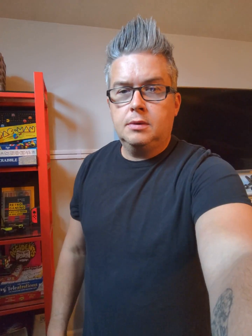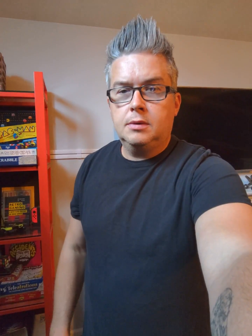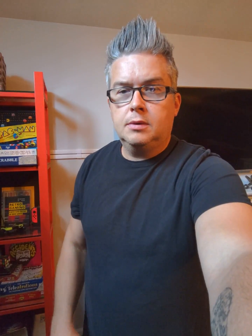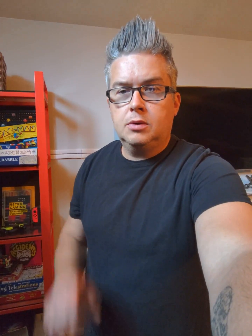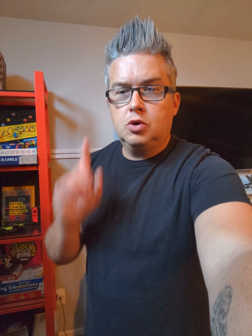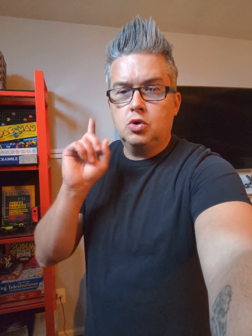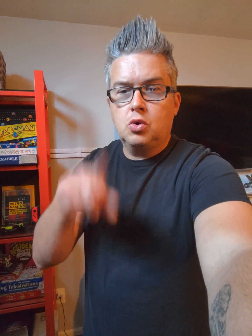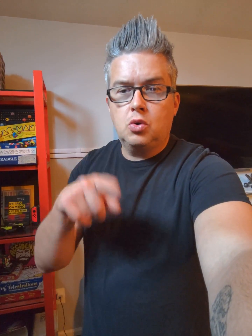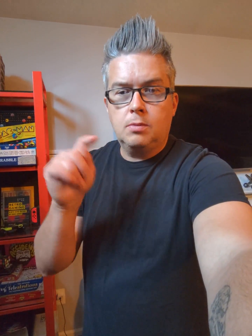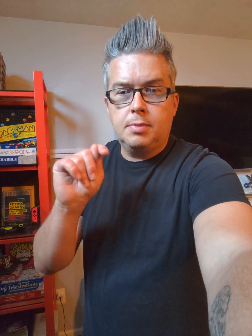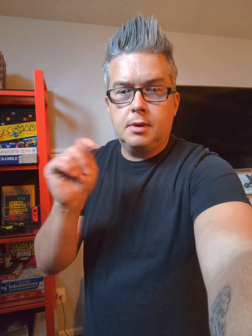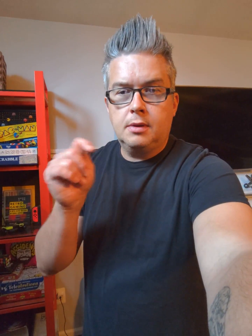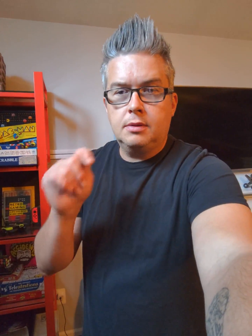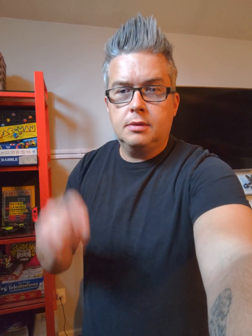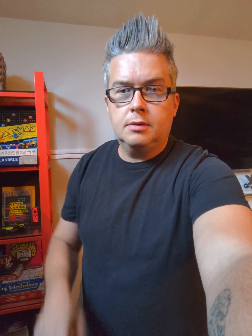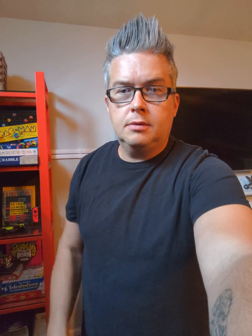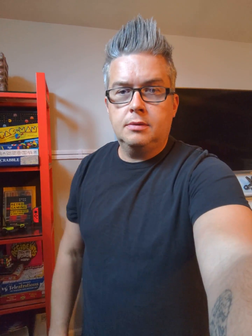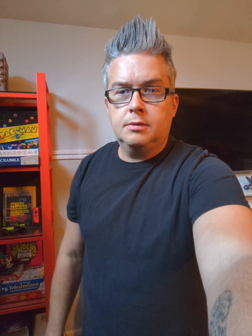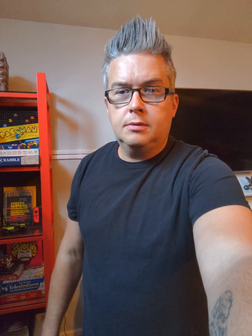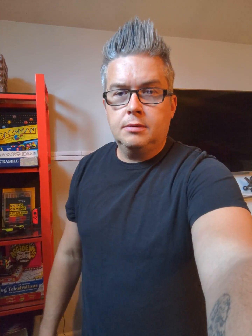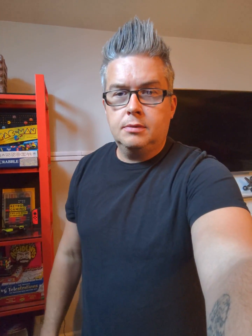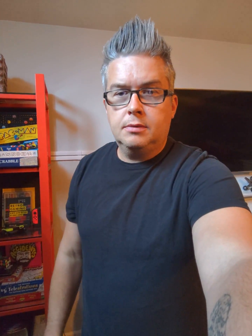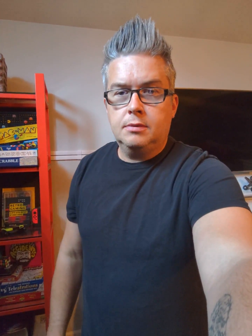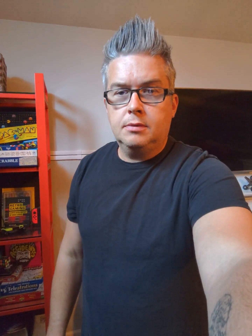go potty